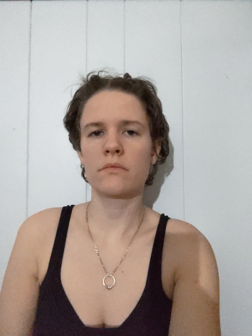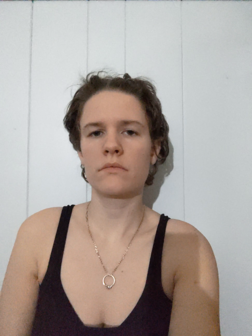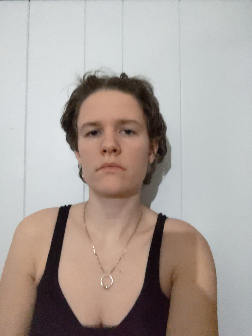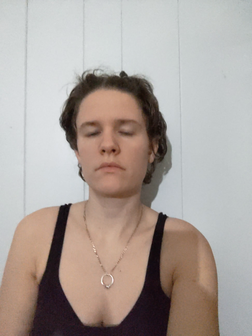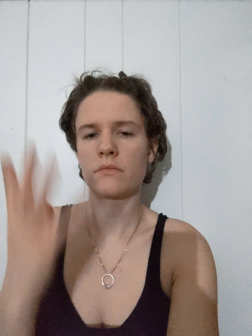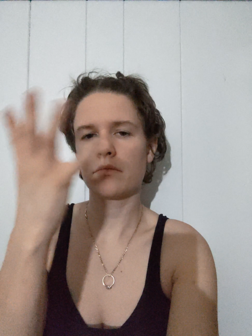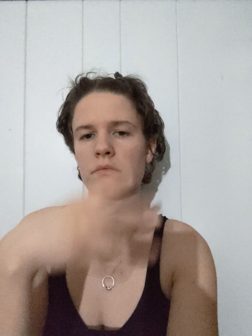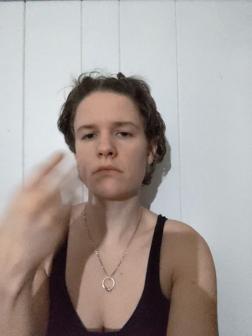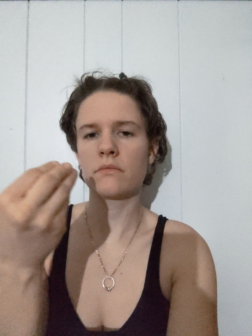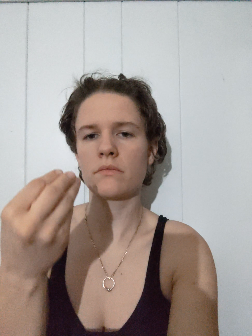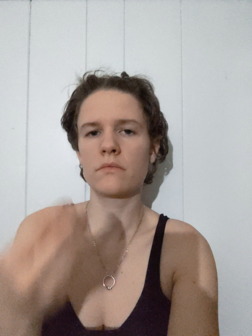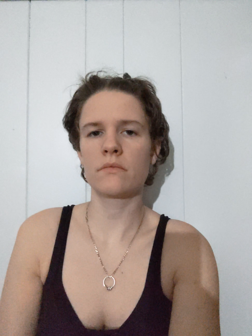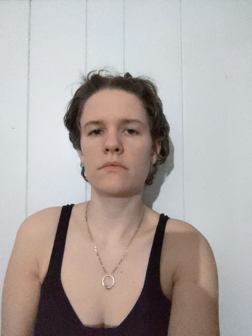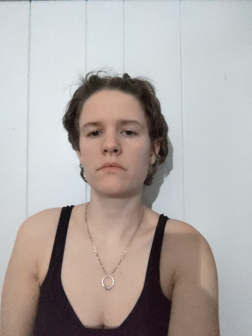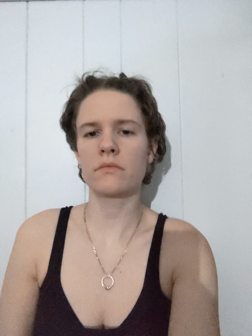pretty